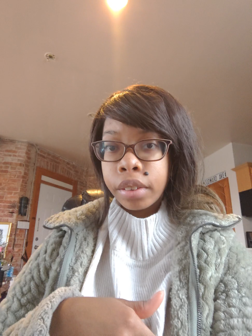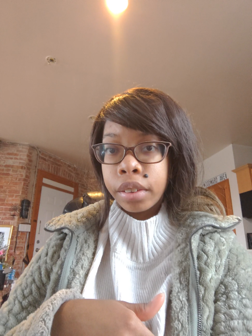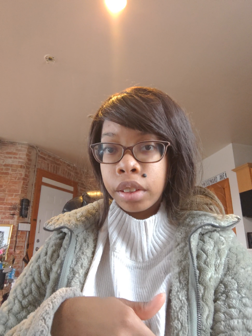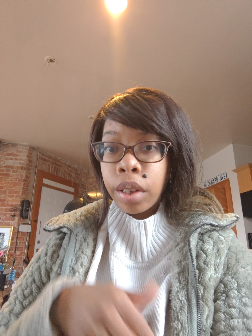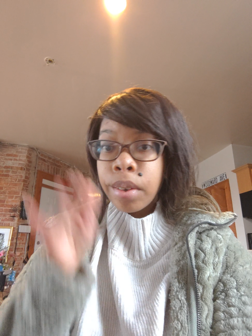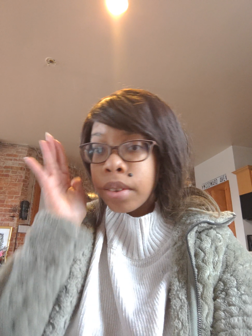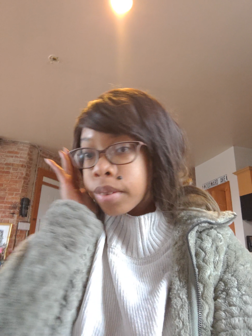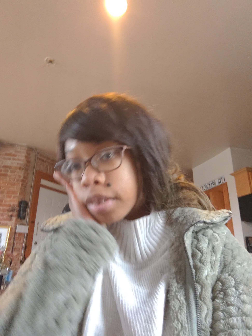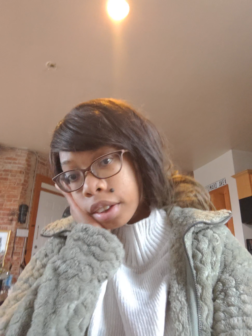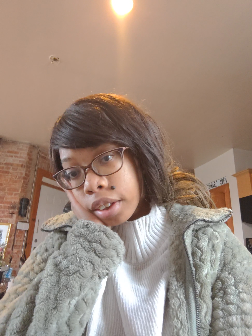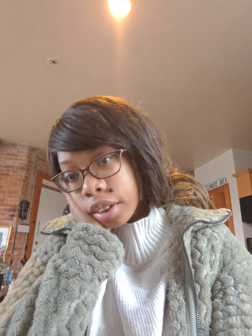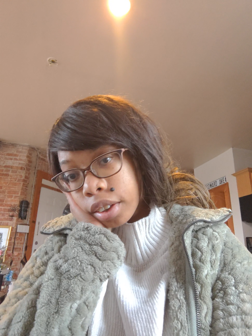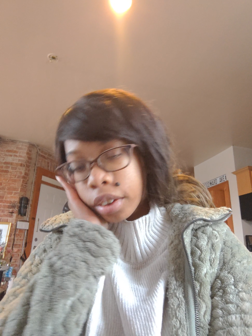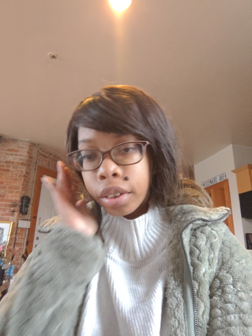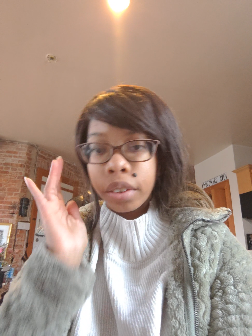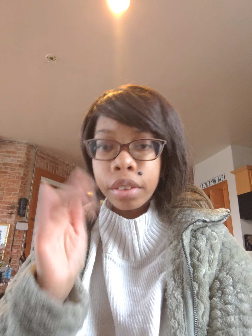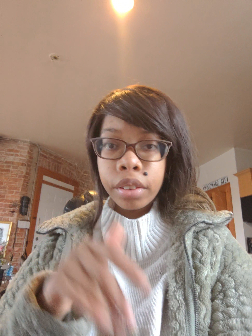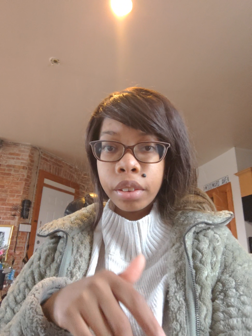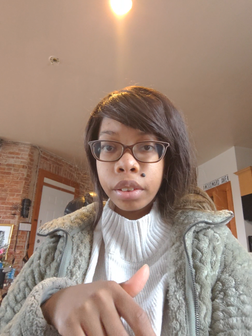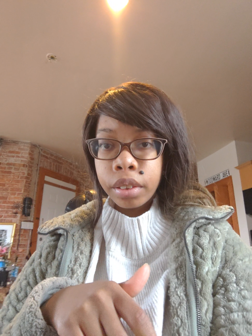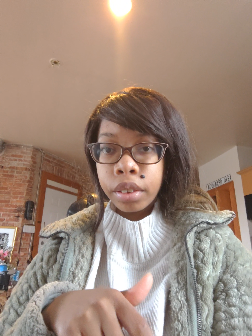bed